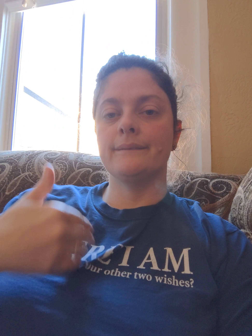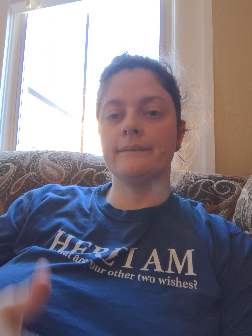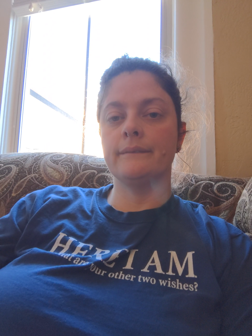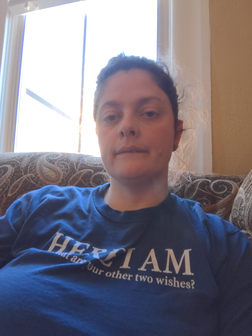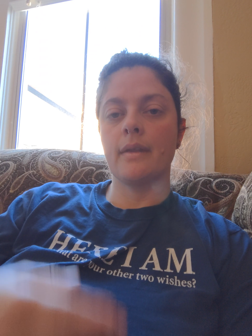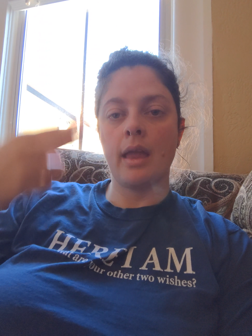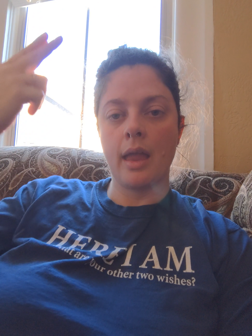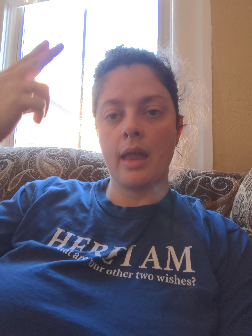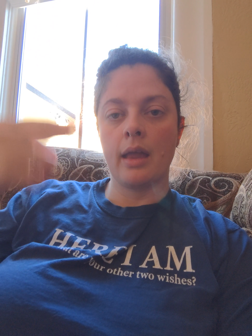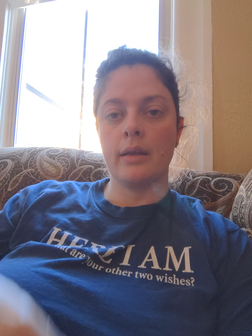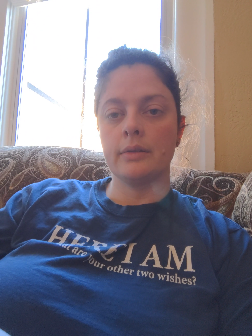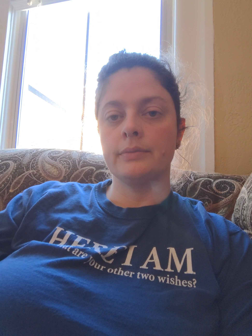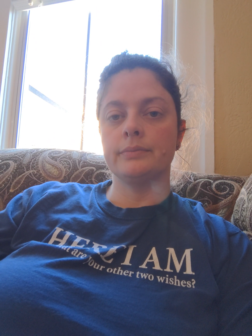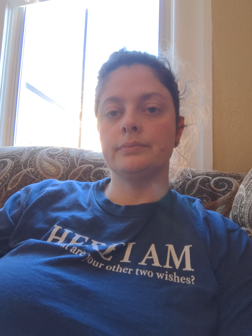high